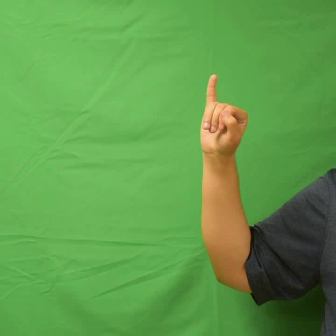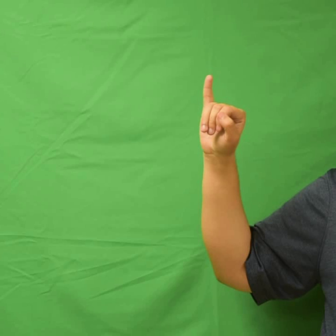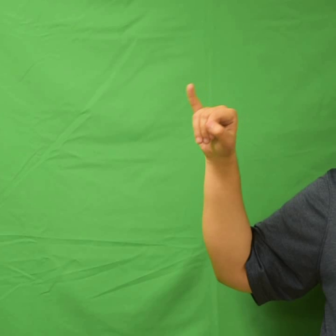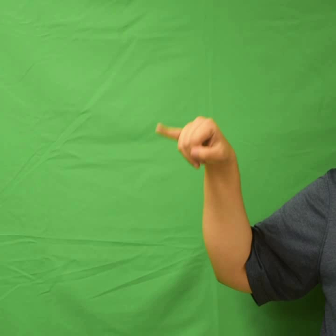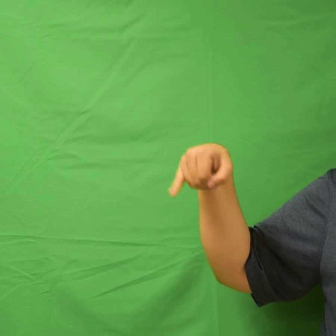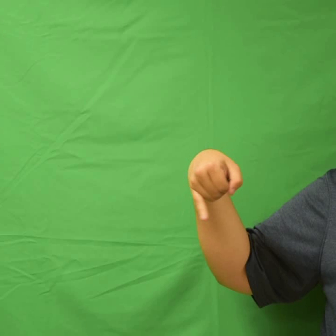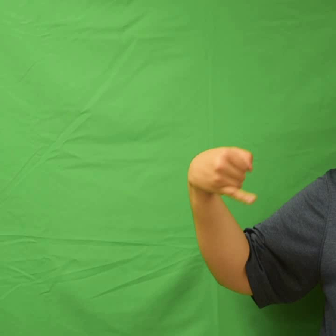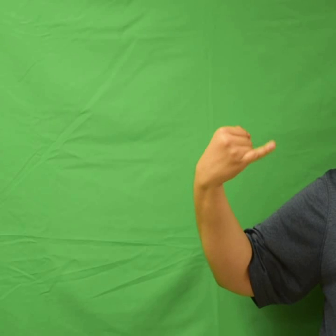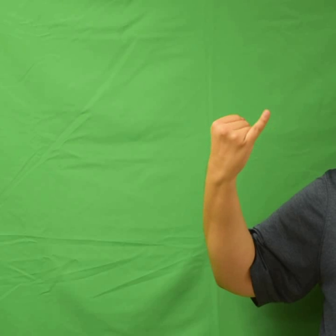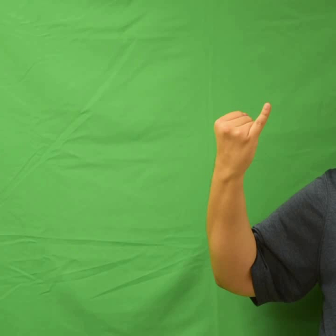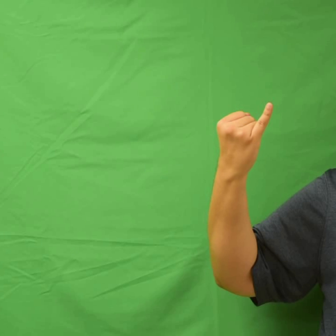J